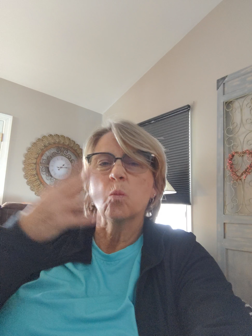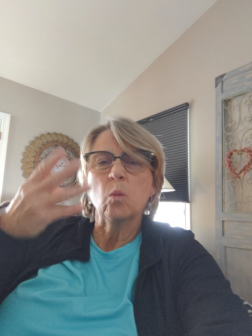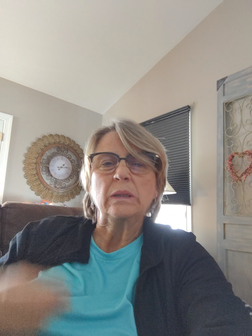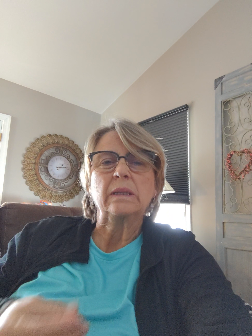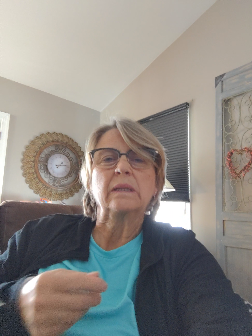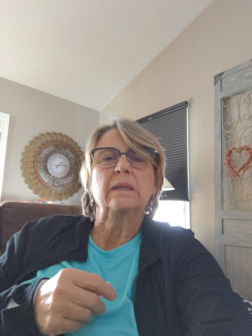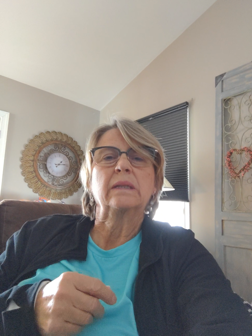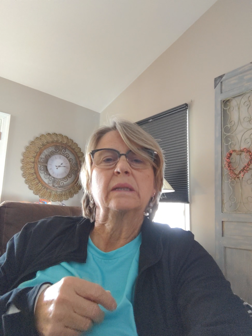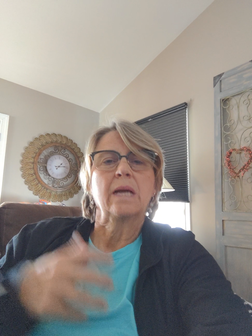wet